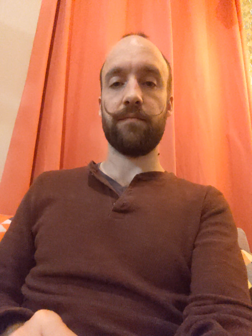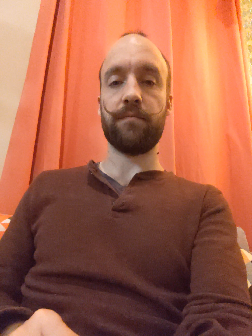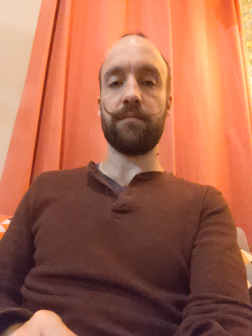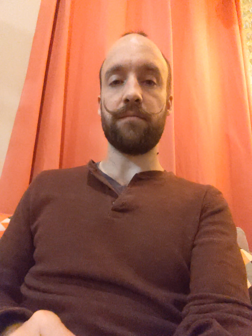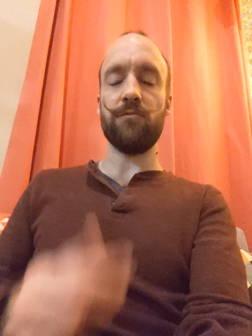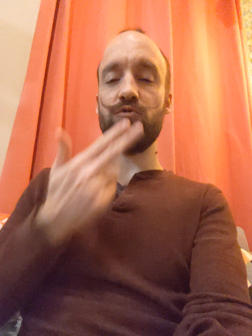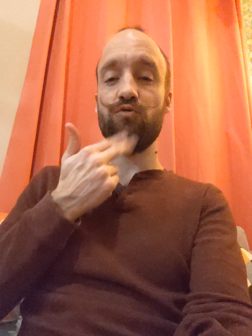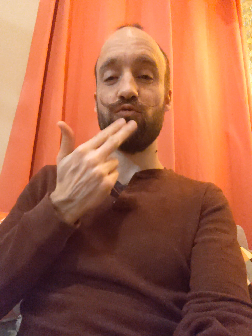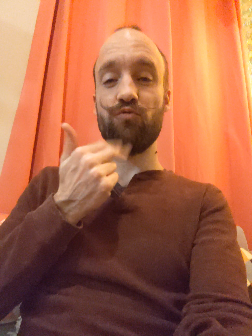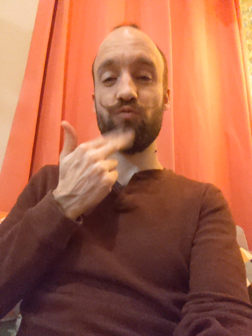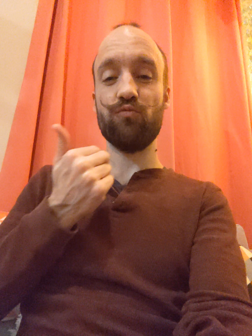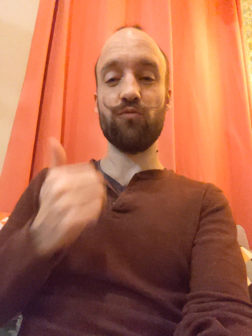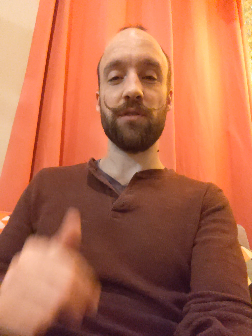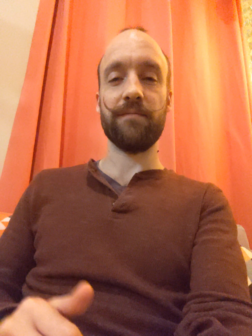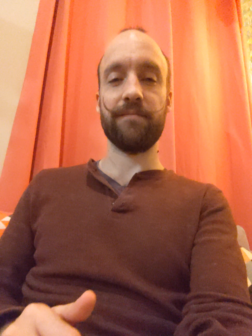cute